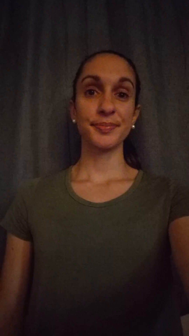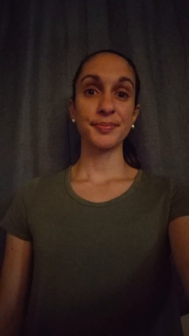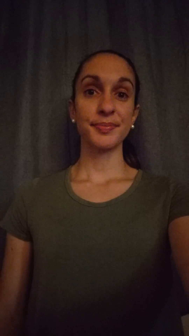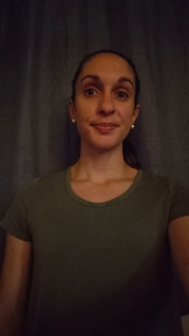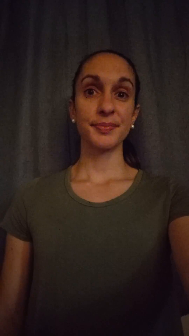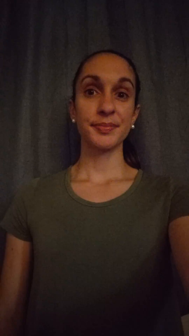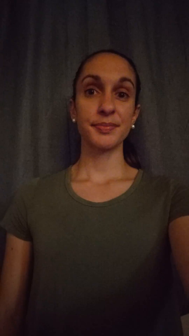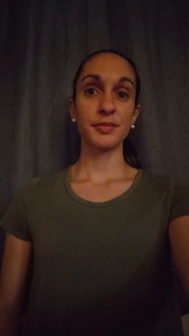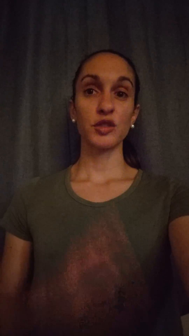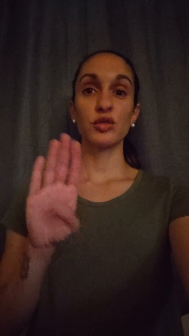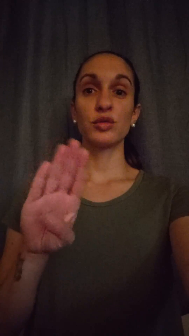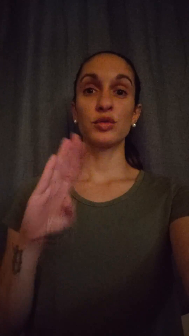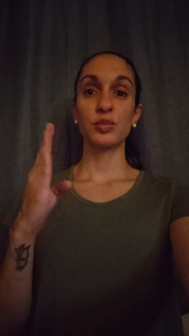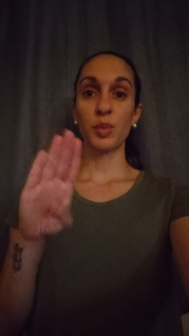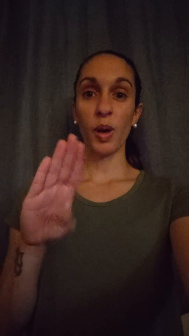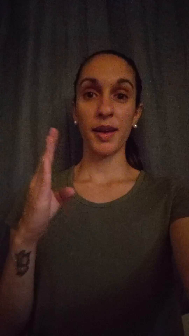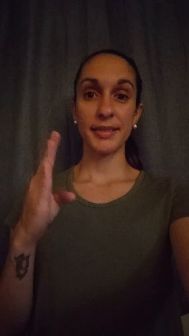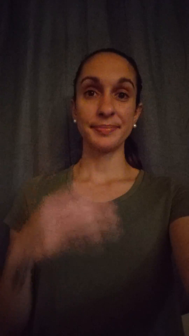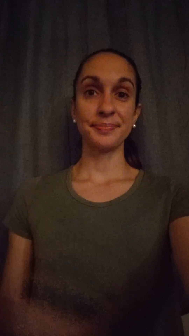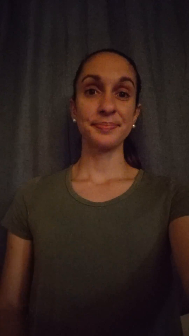door